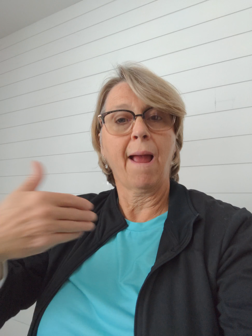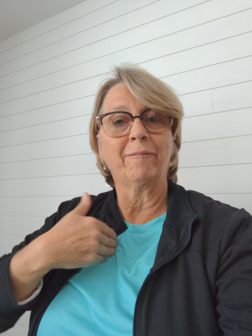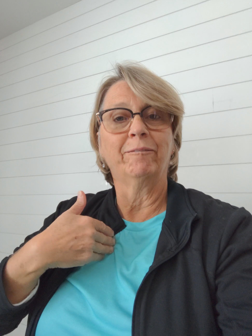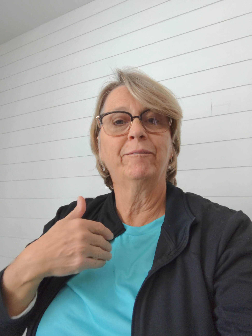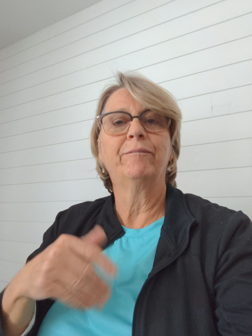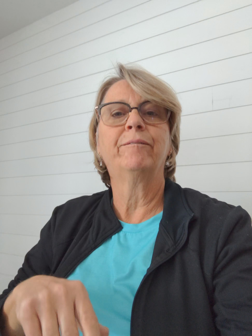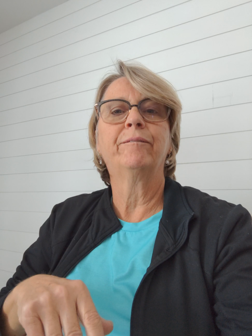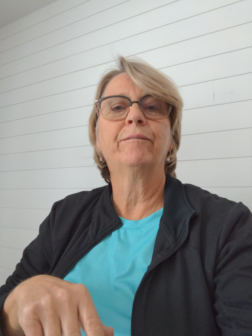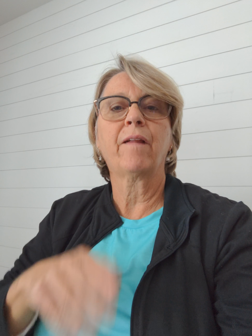have